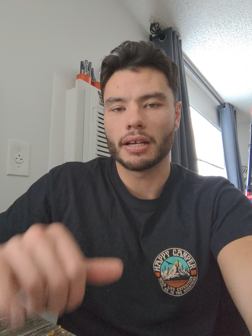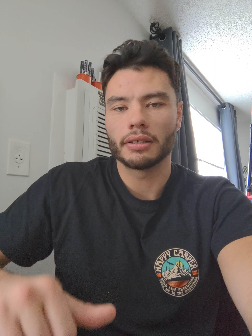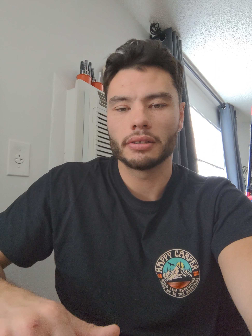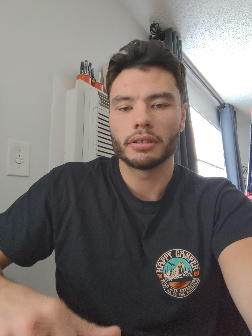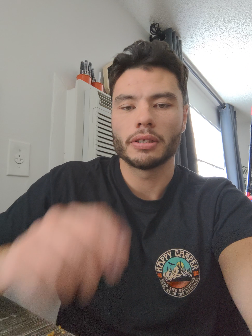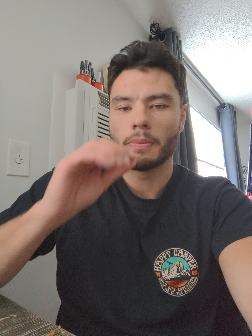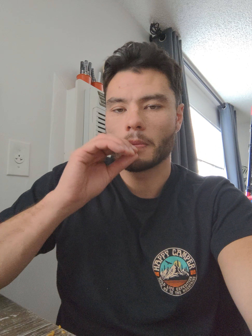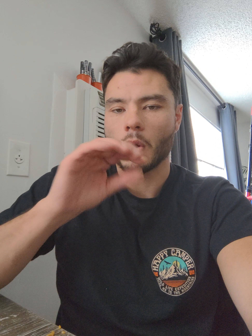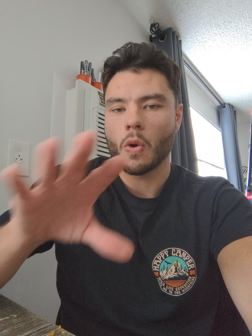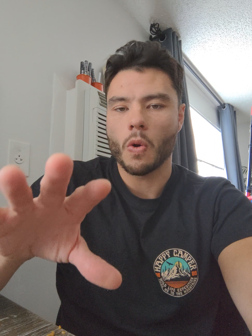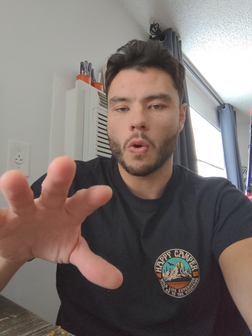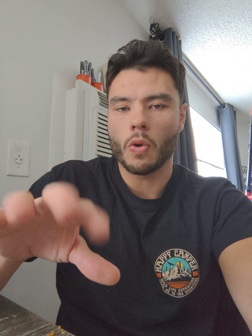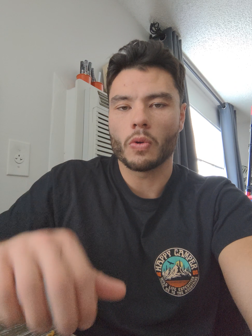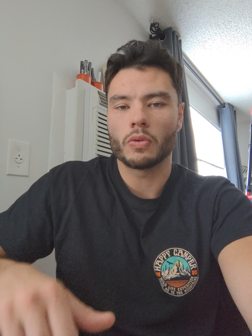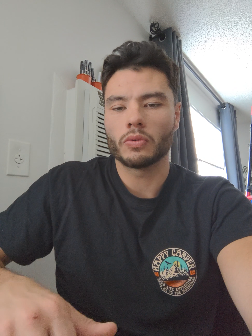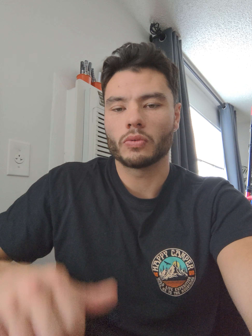blow